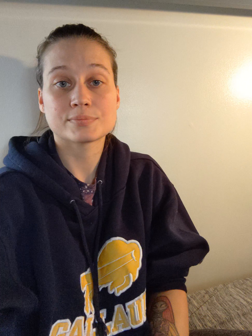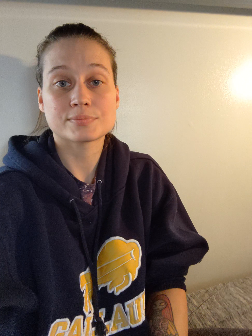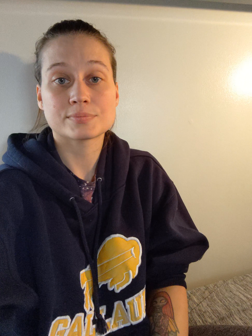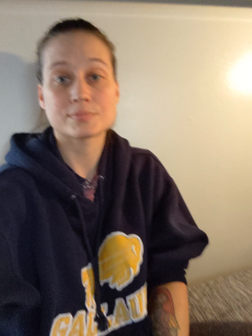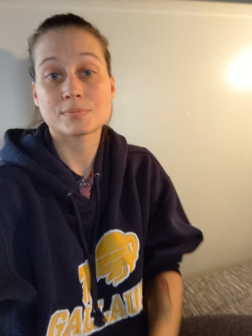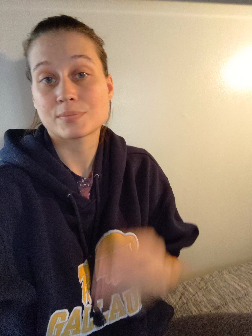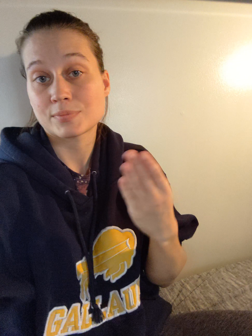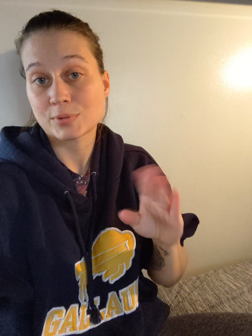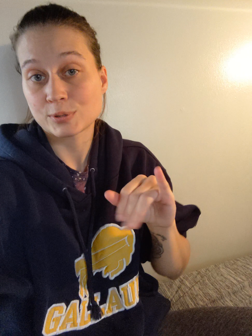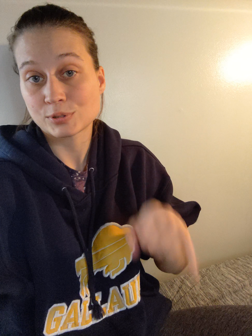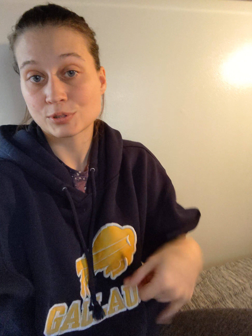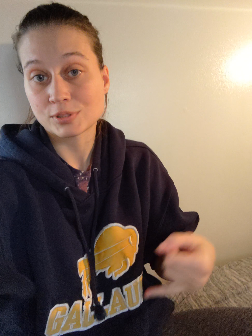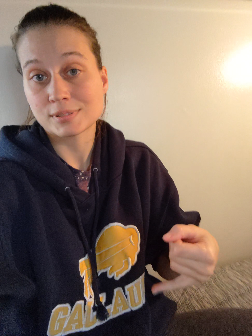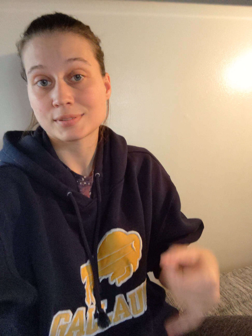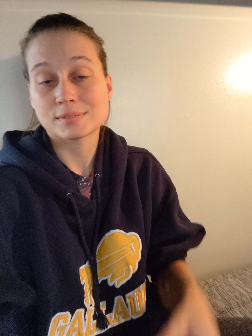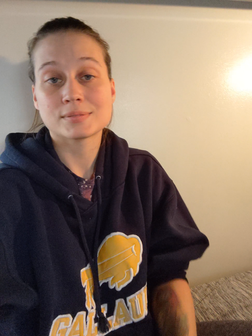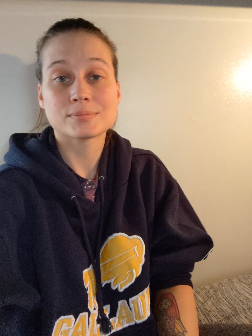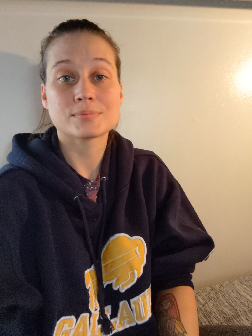jeans